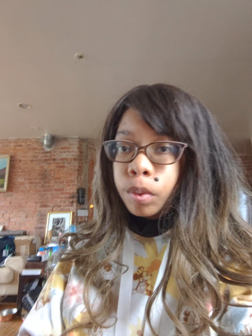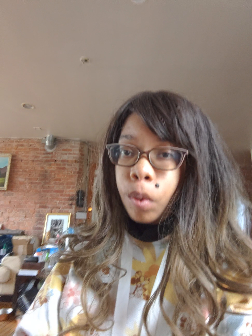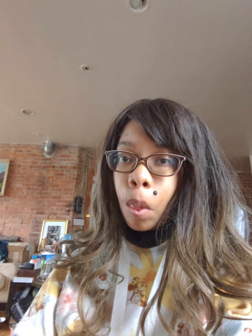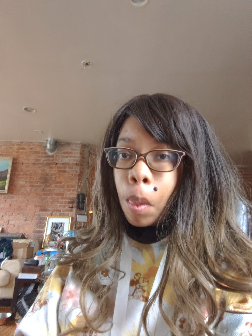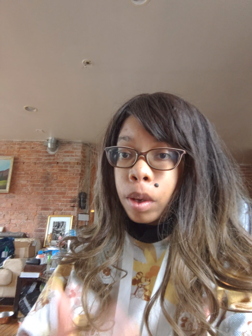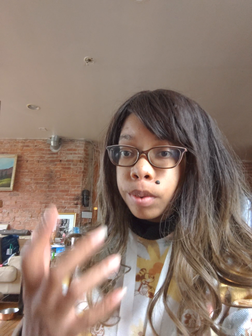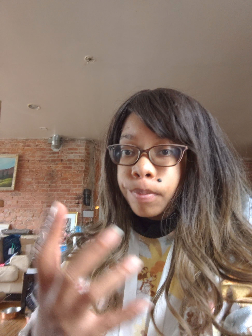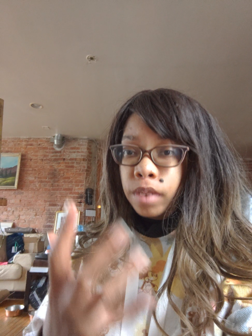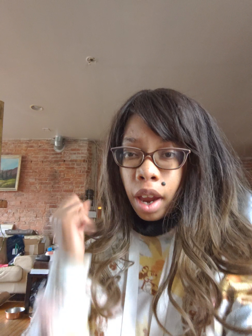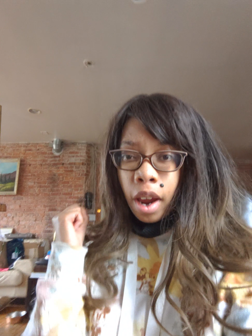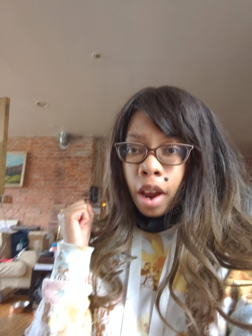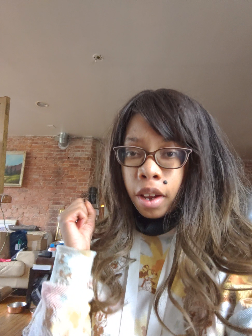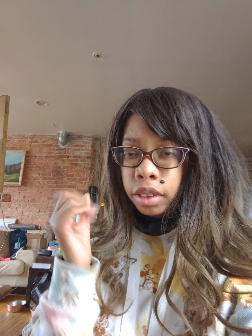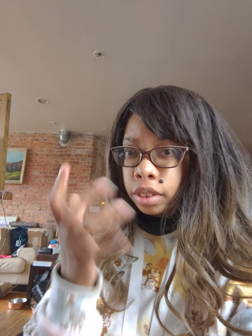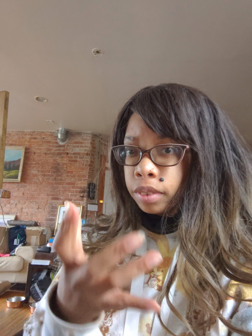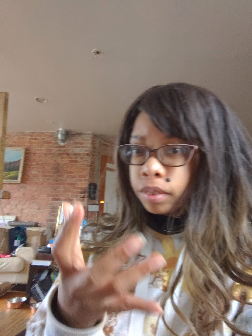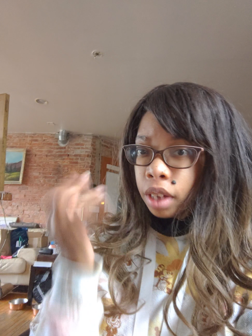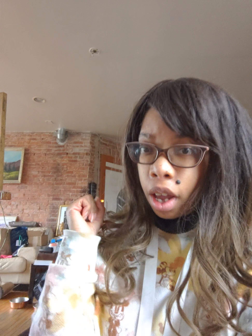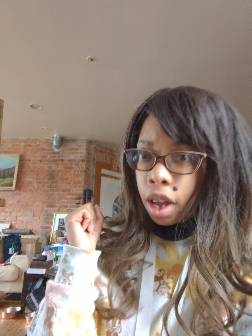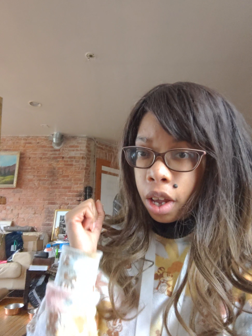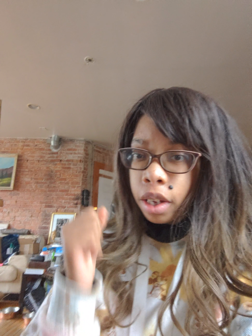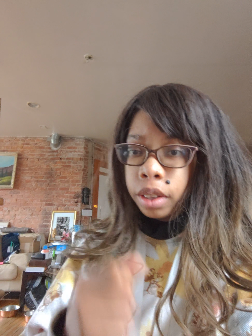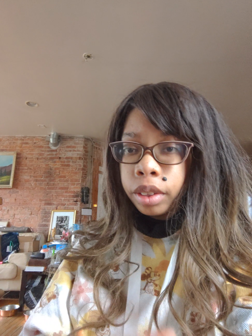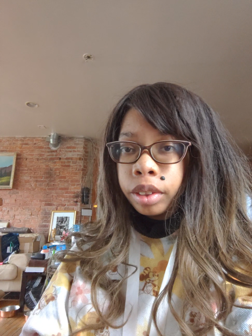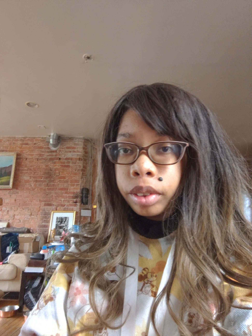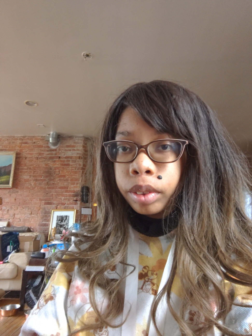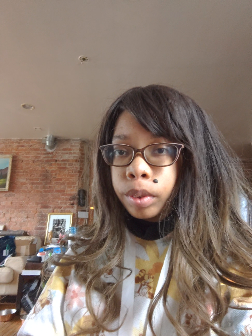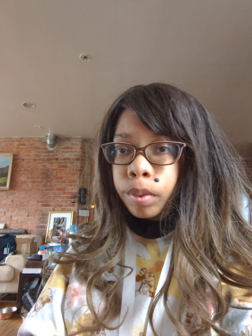fast